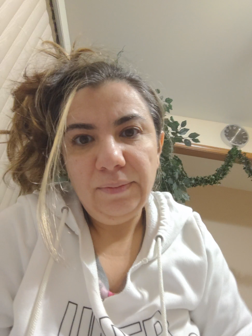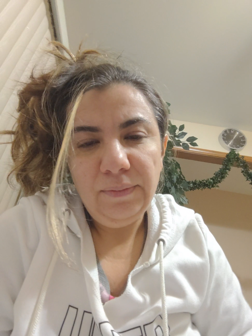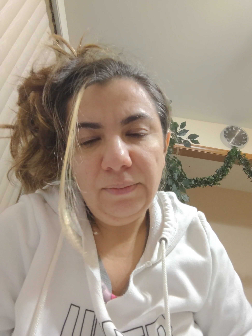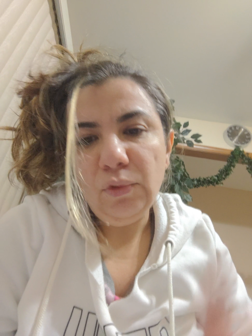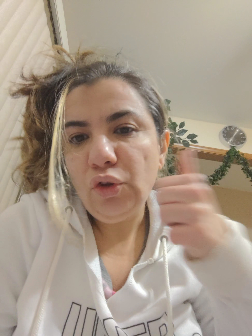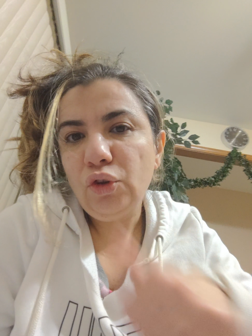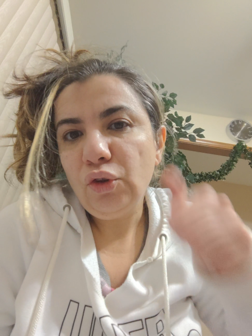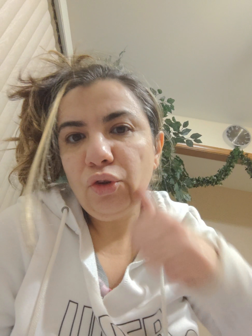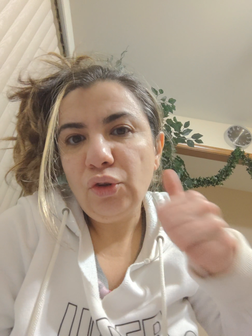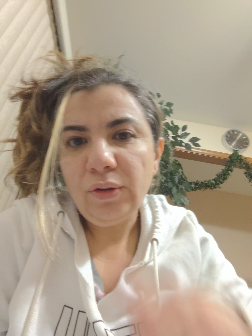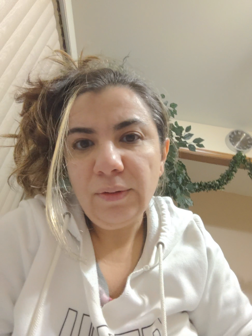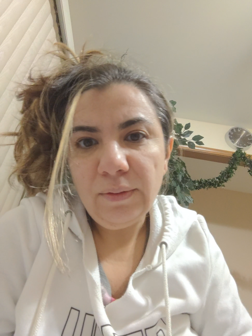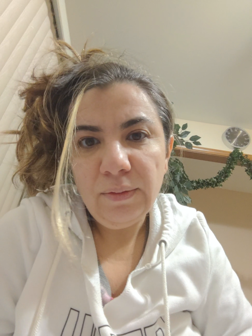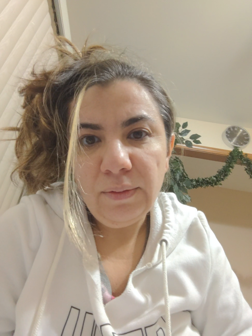girl